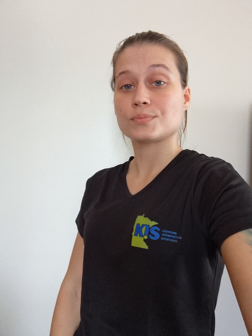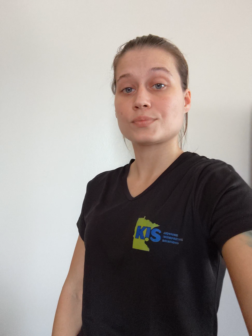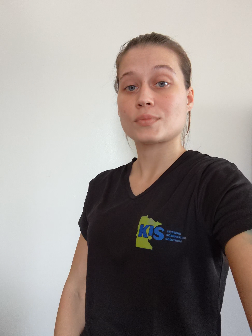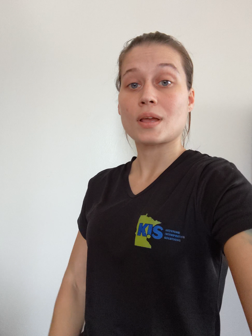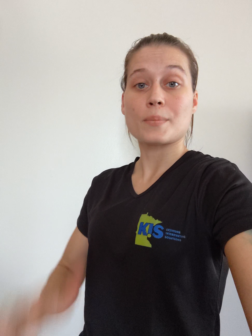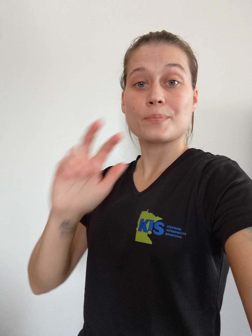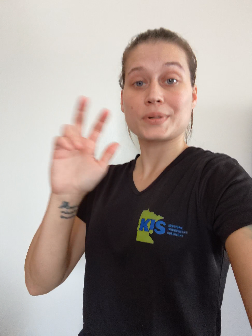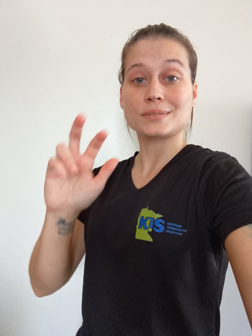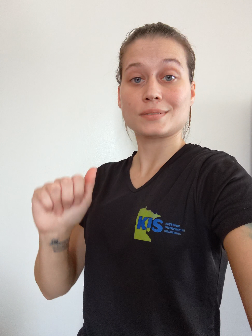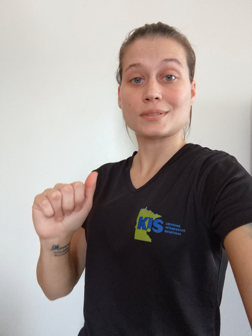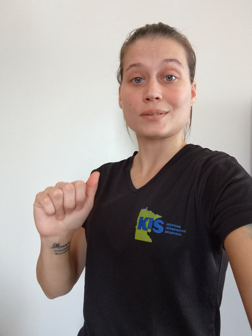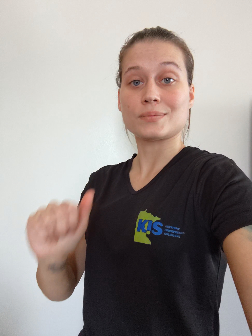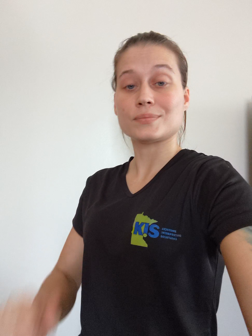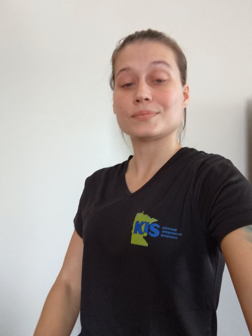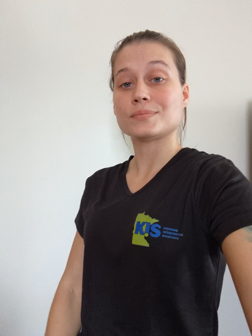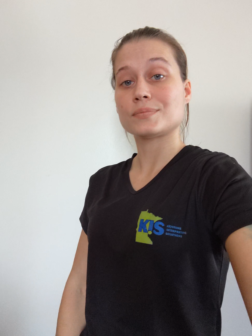pizza